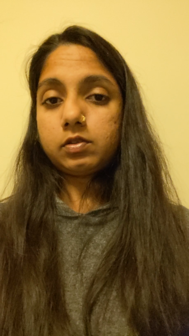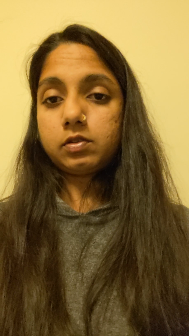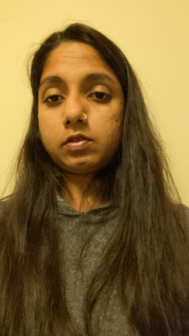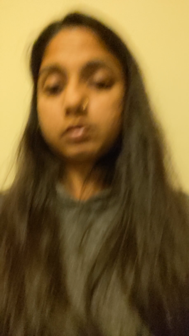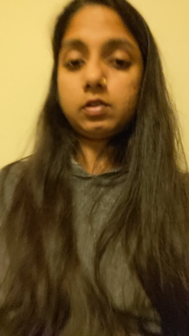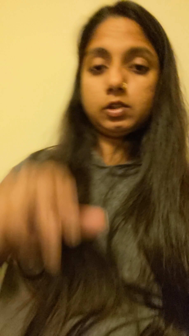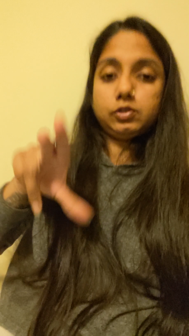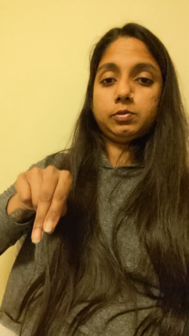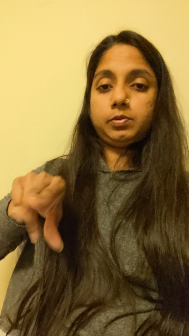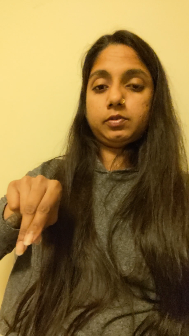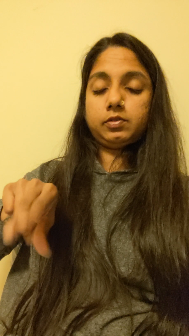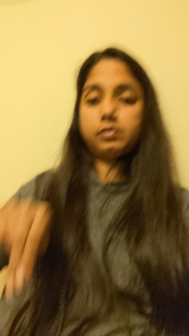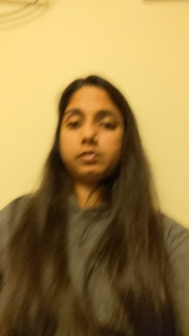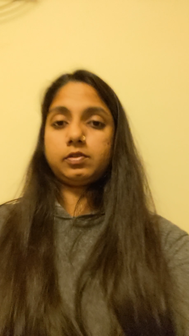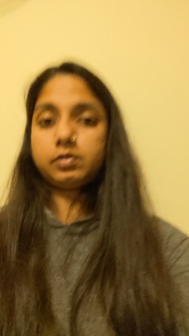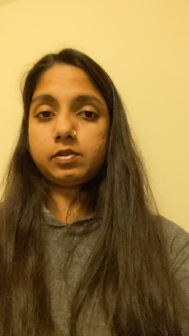diaper